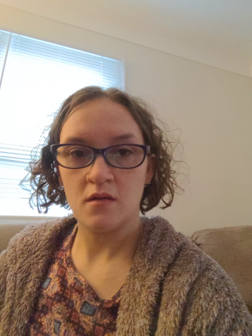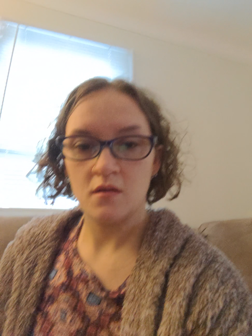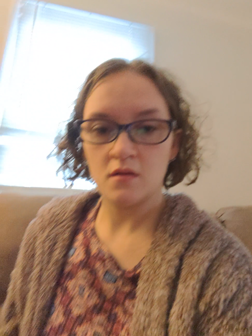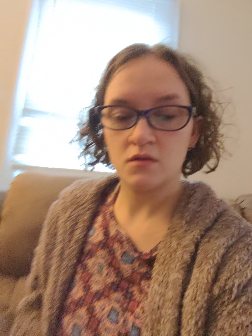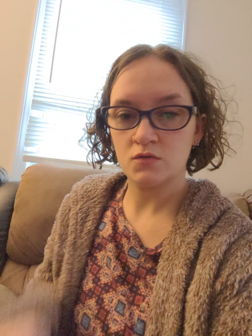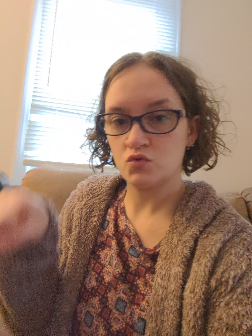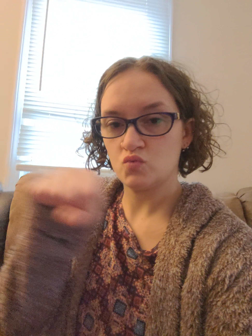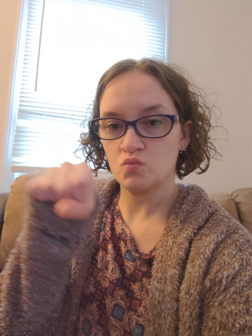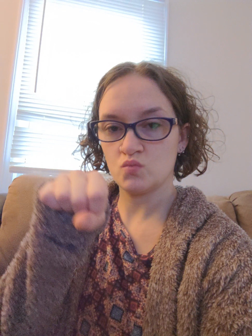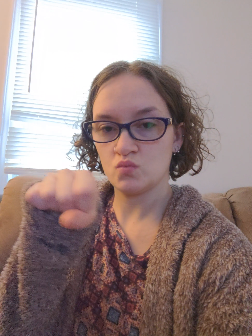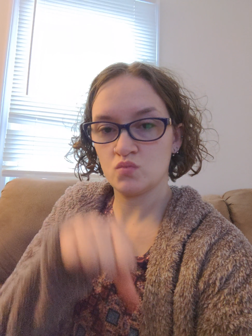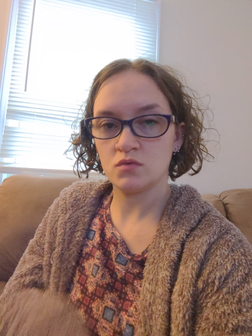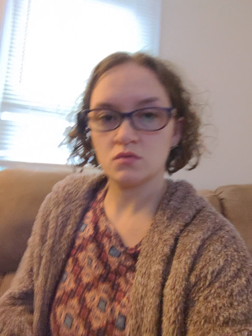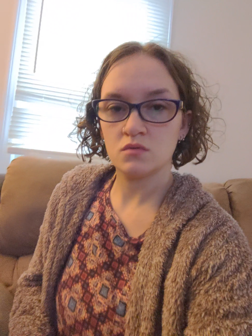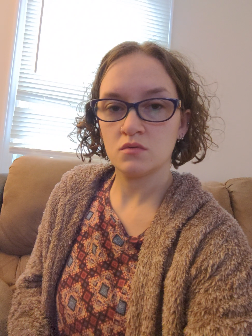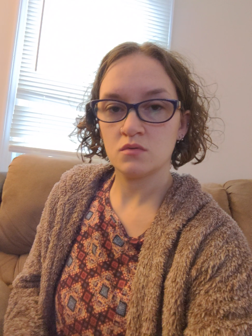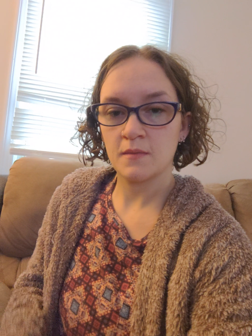shoe